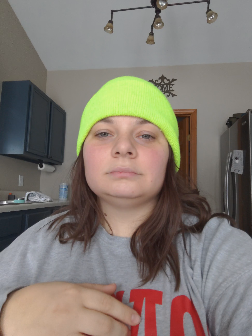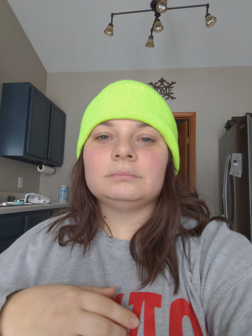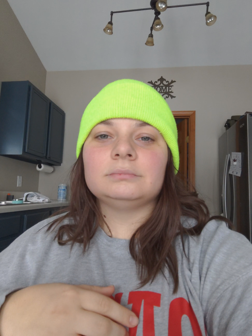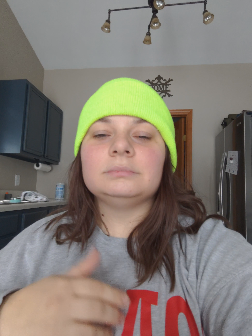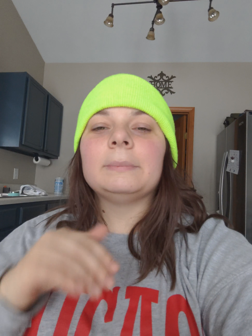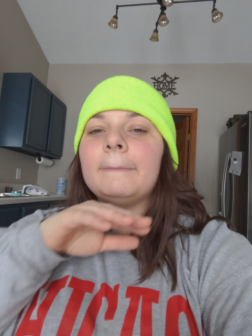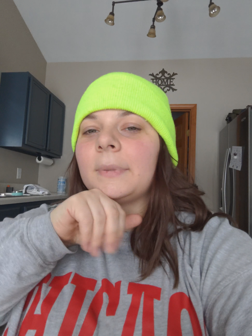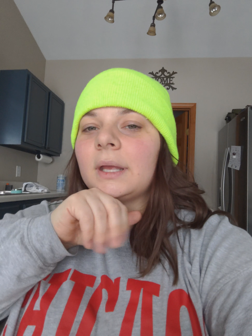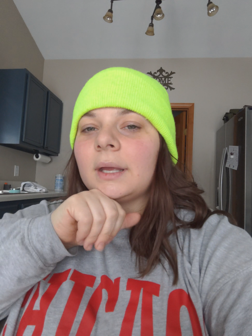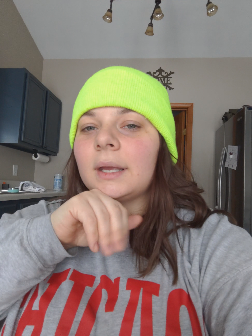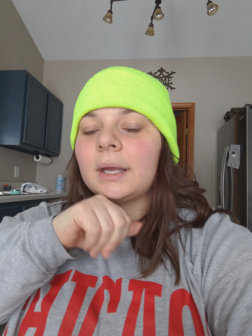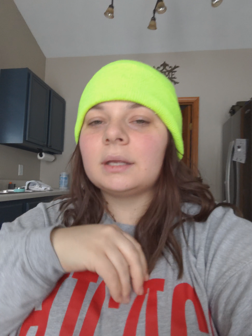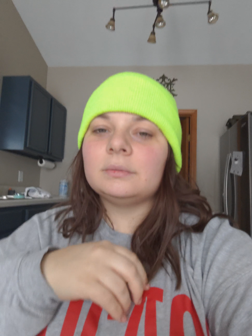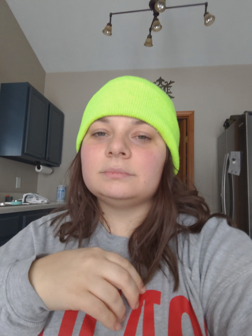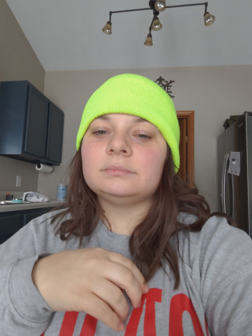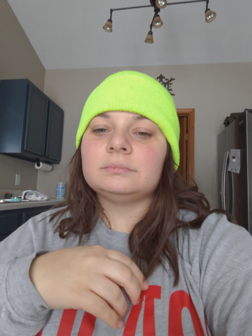pig